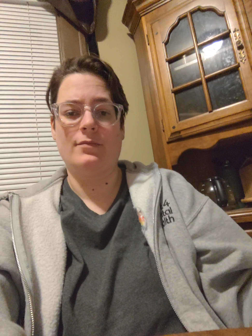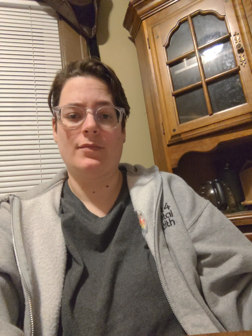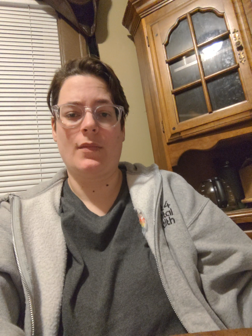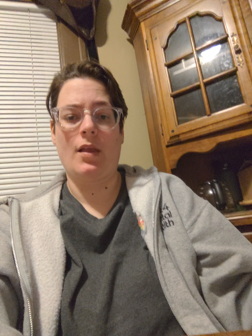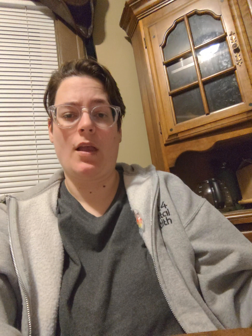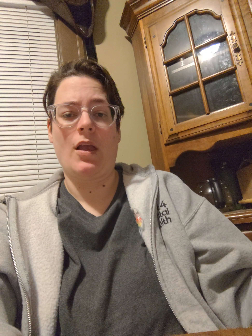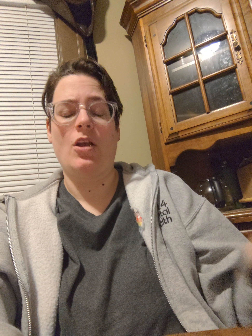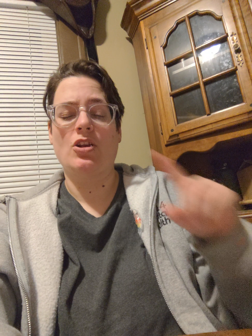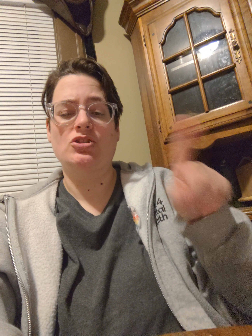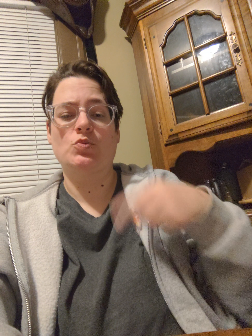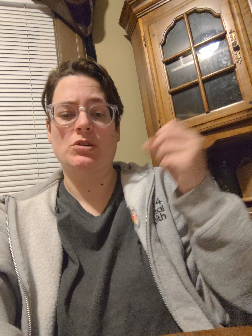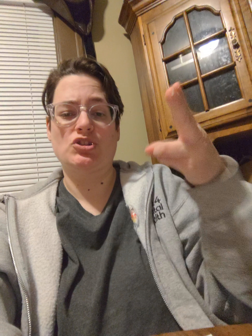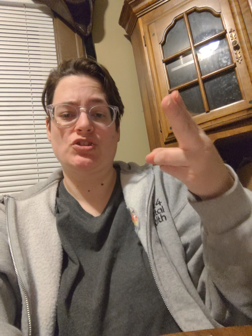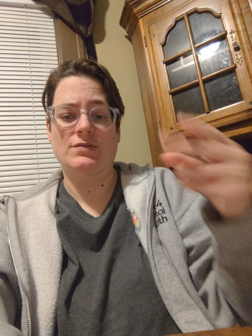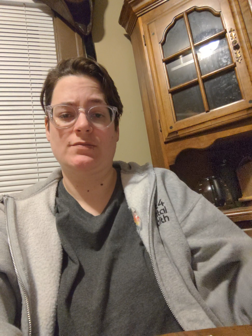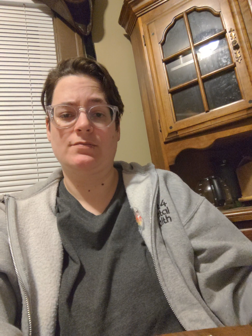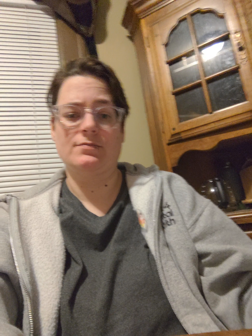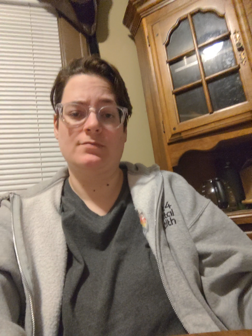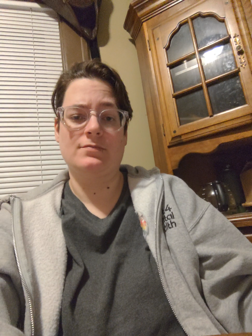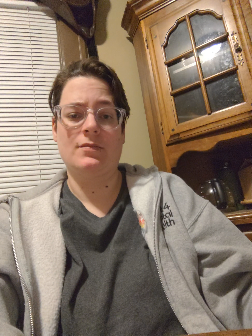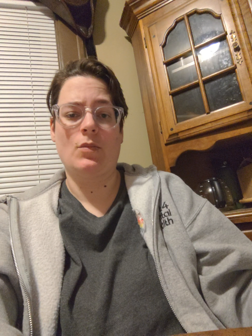garbage